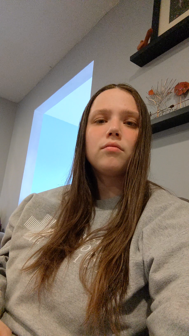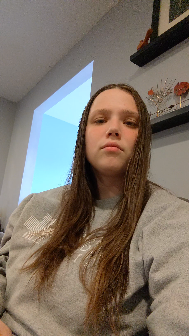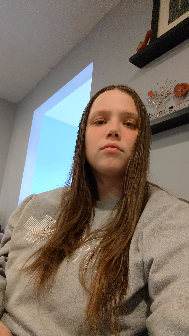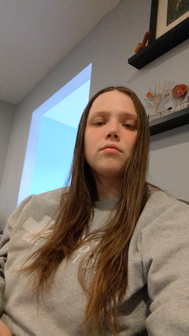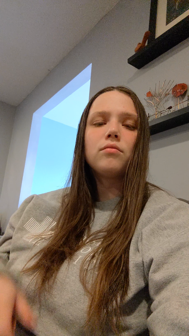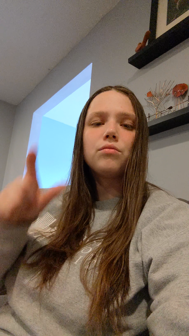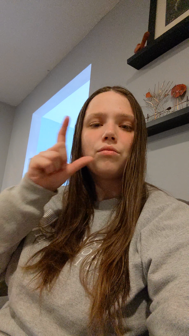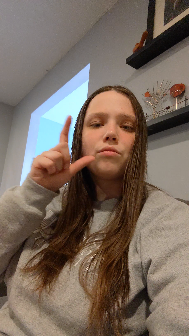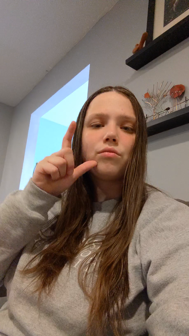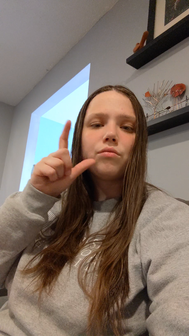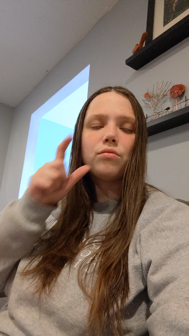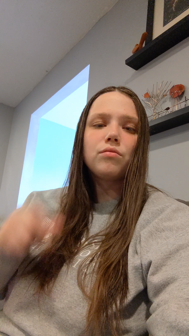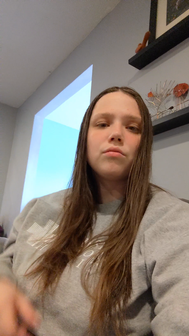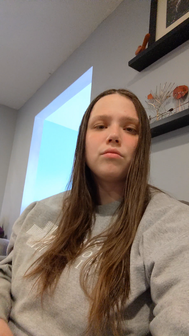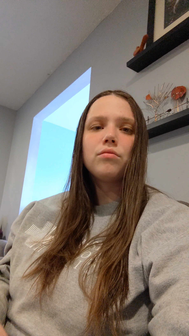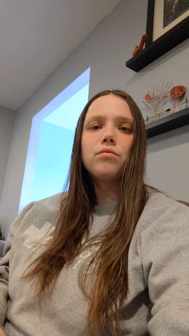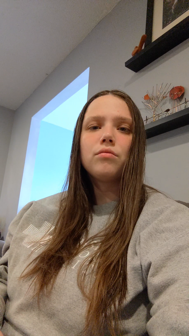lunch